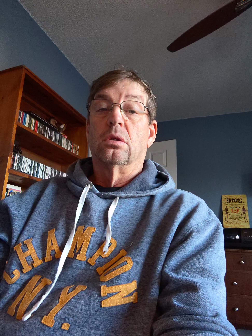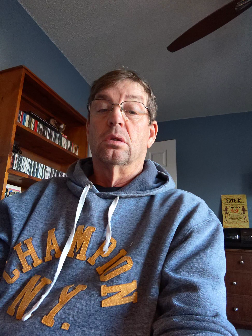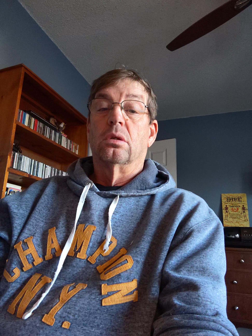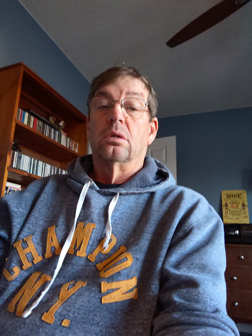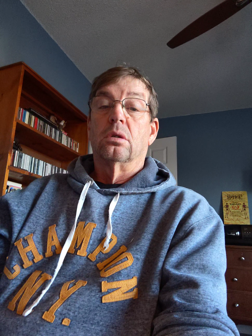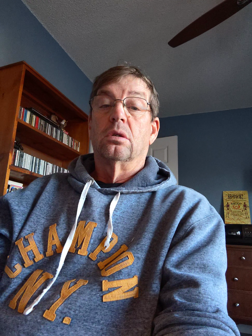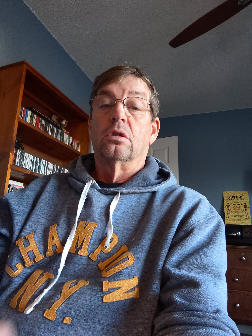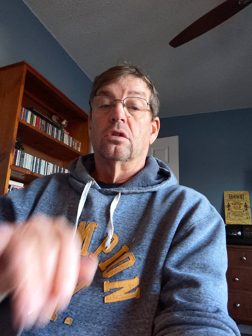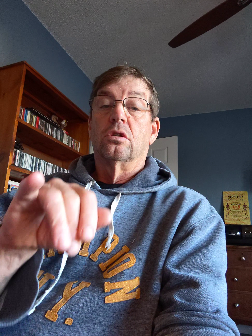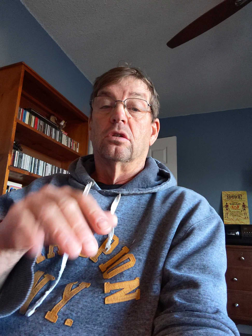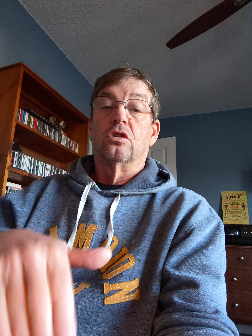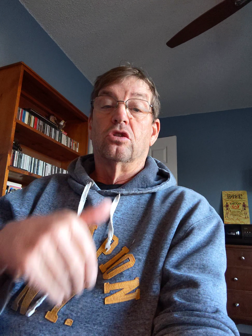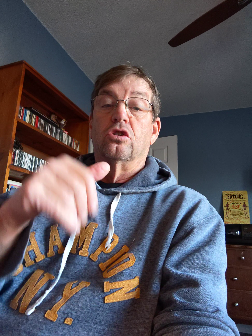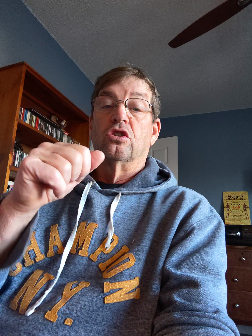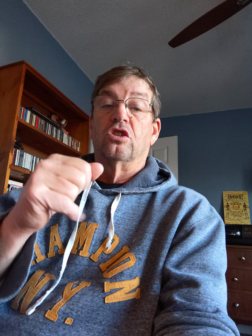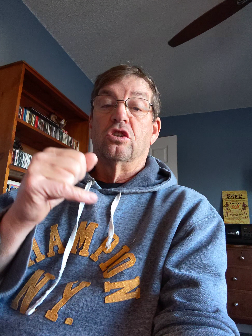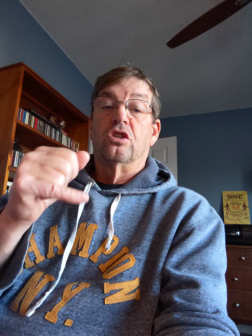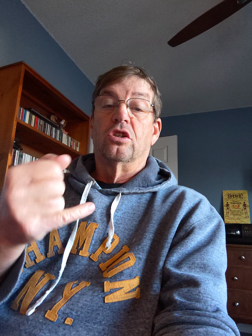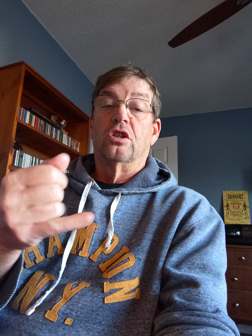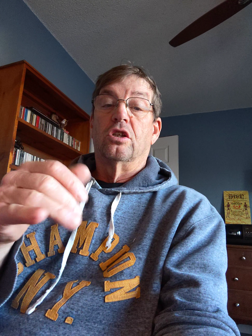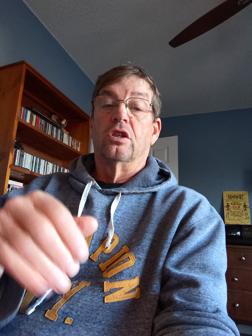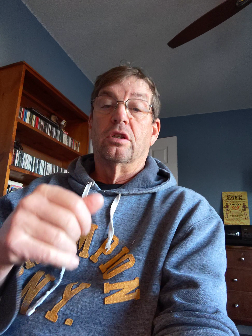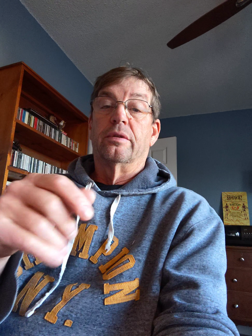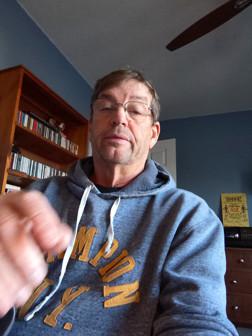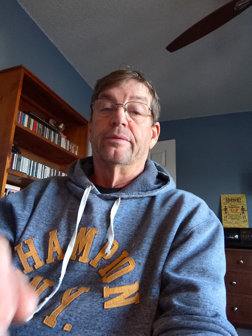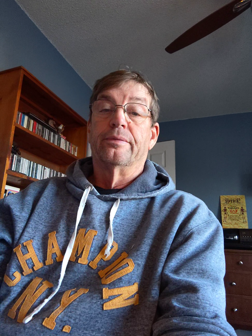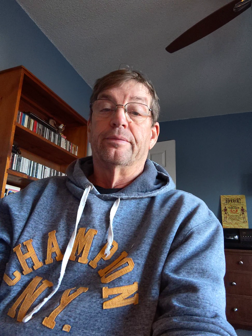jeans